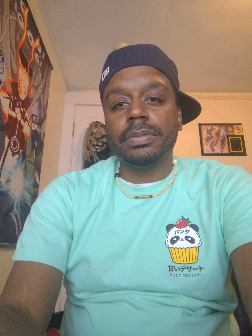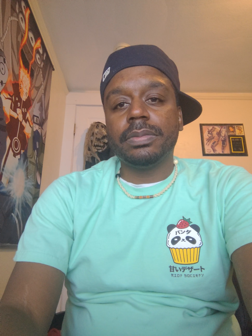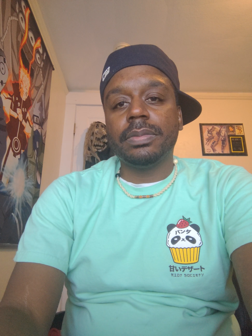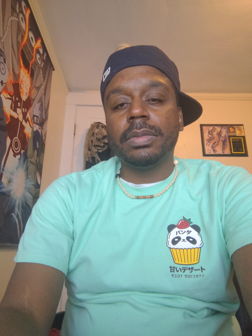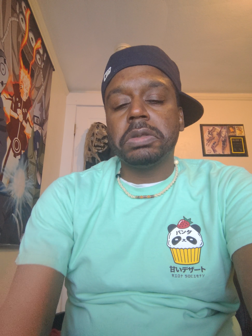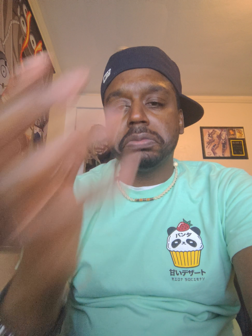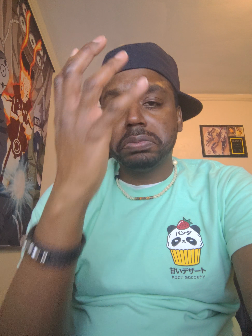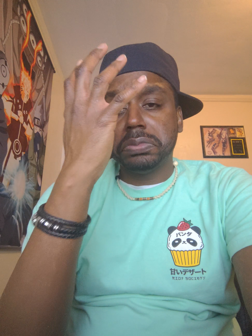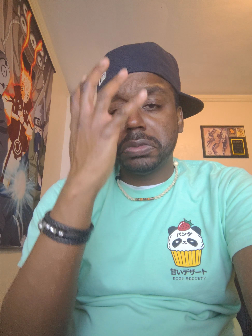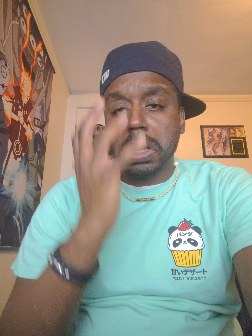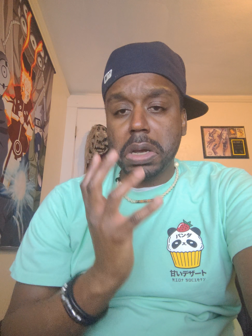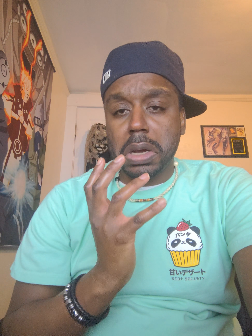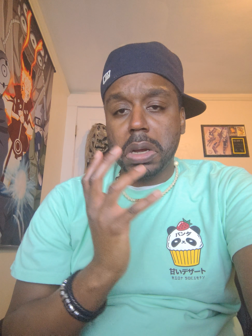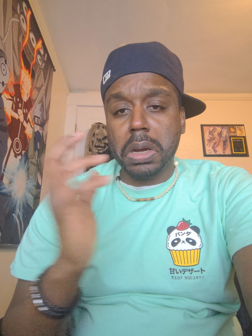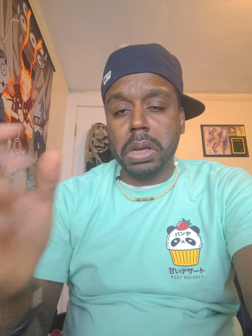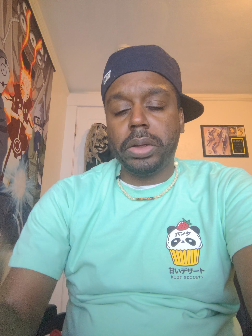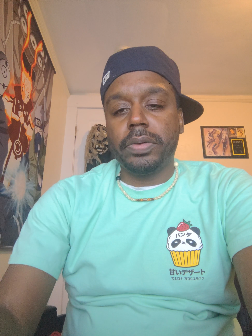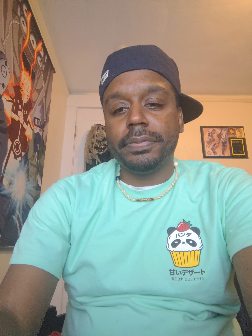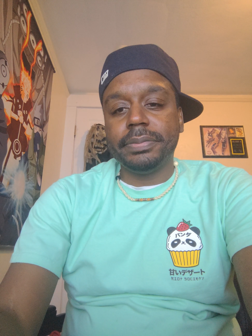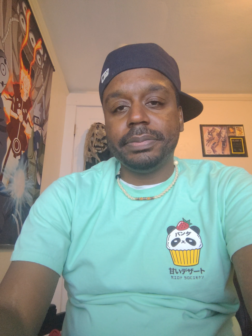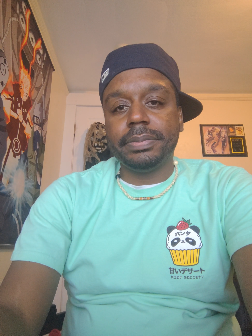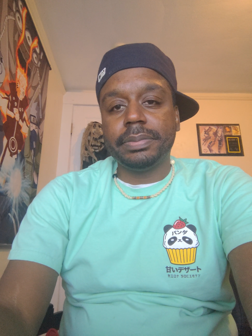sad